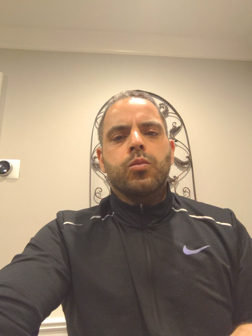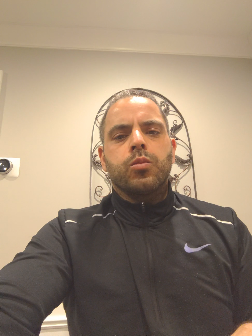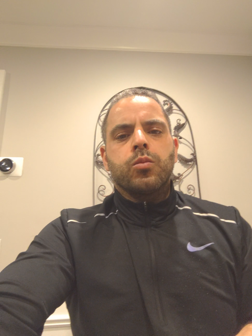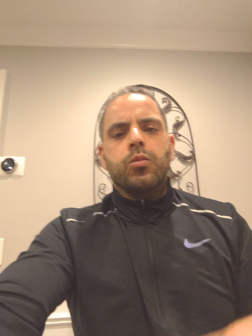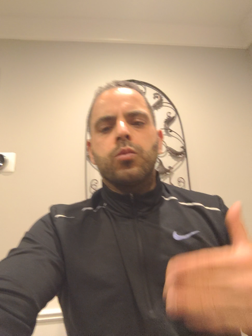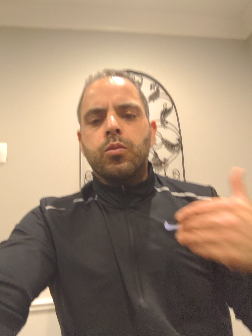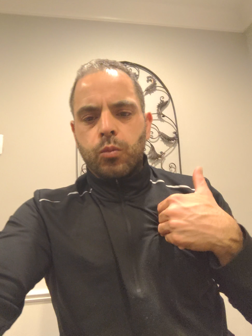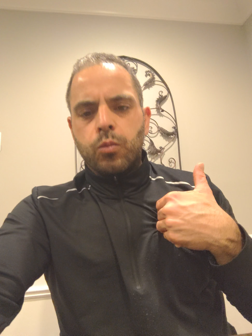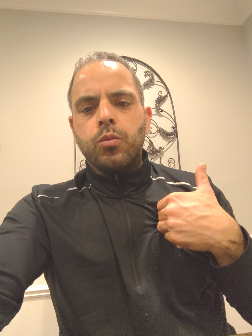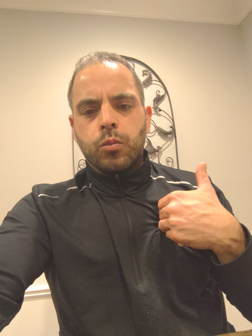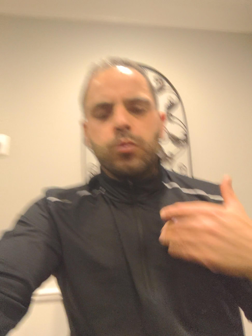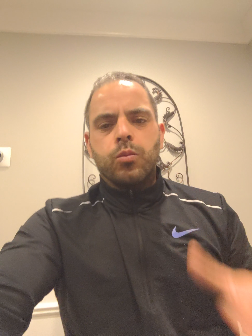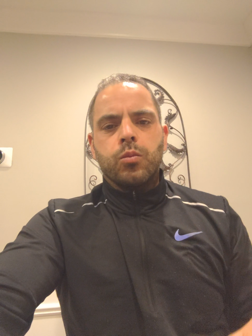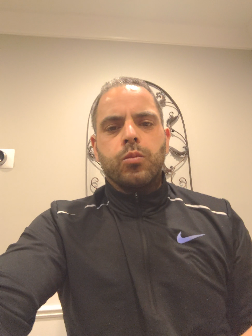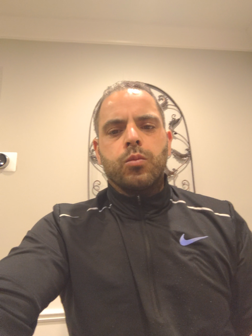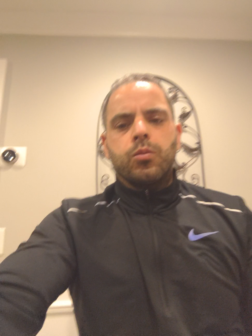have